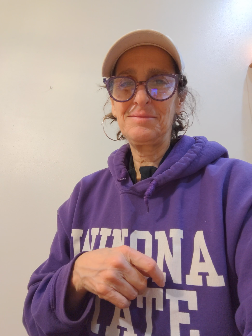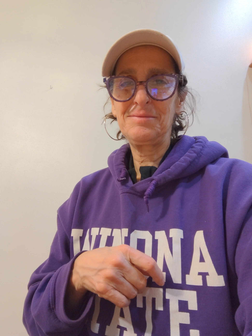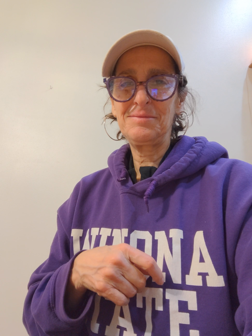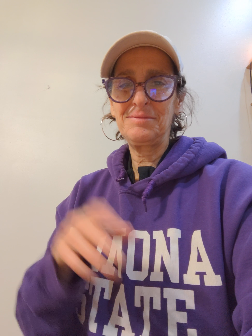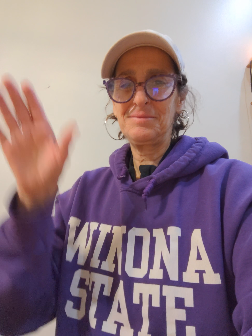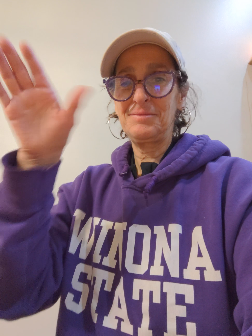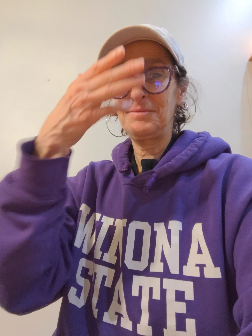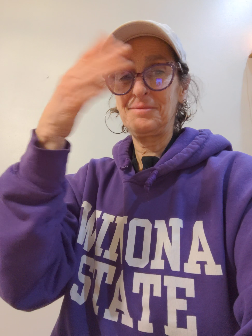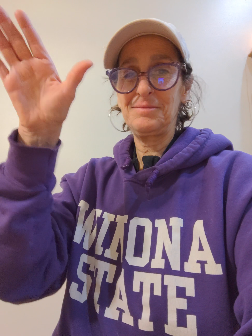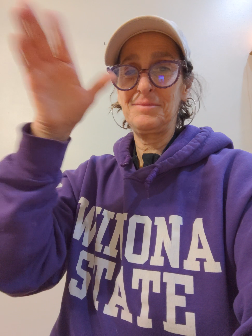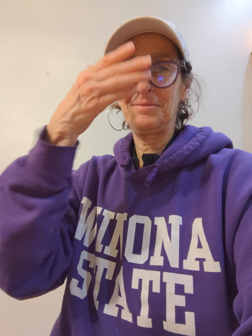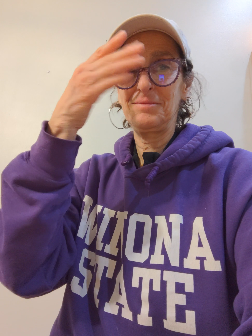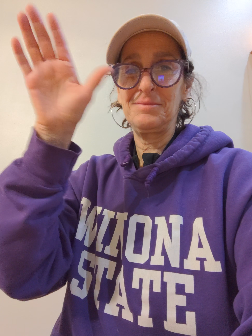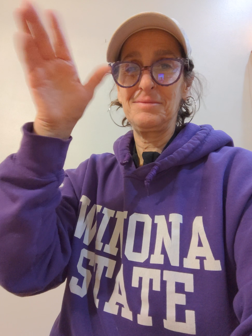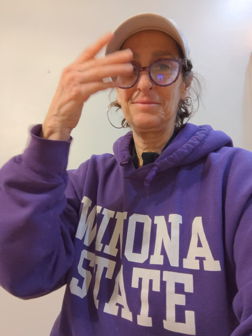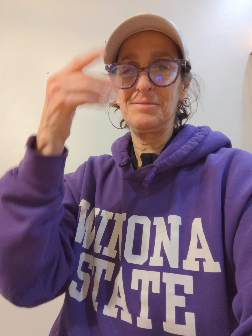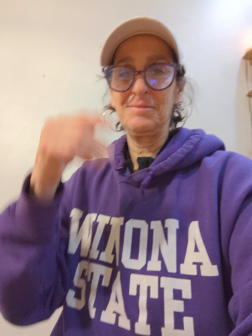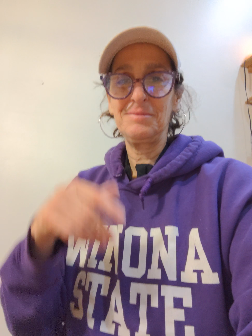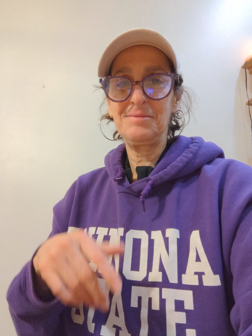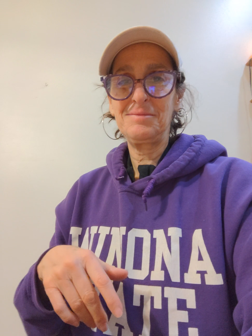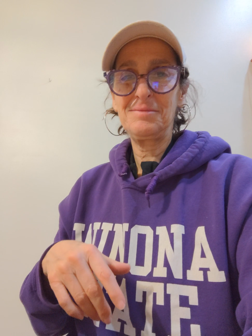flag